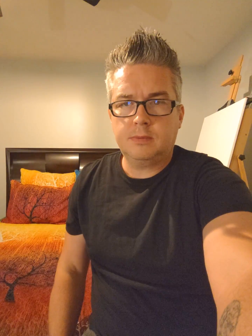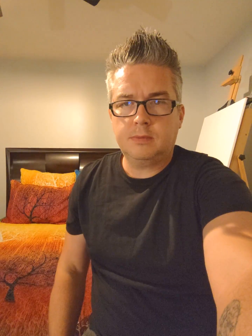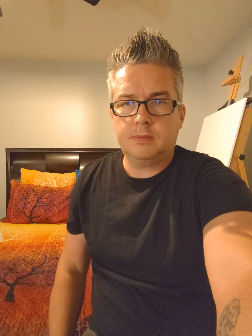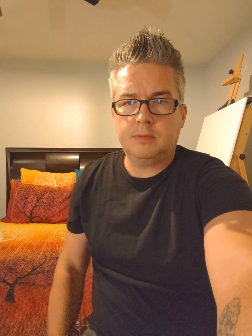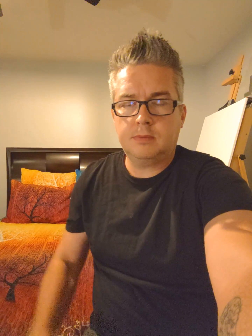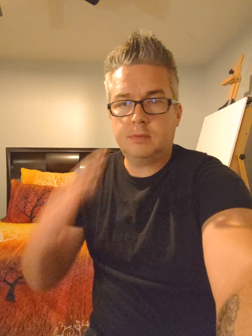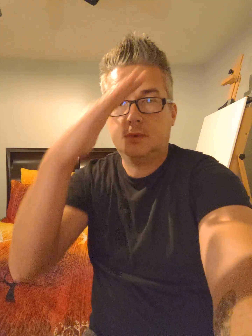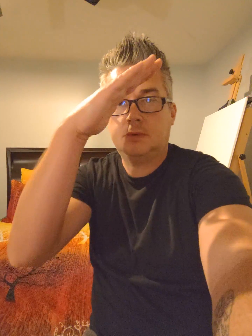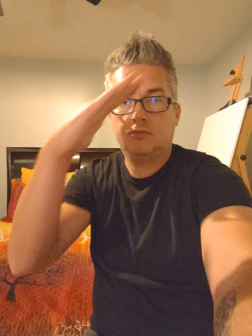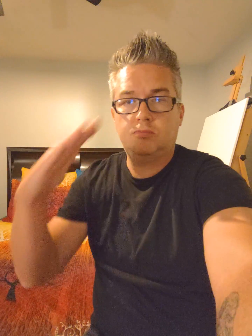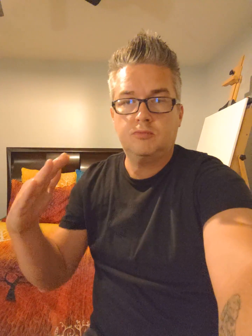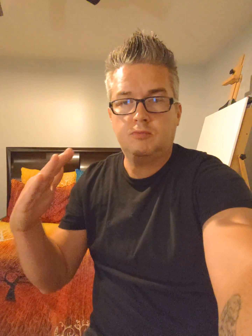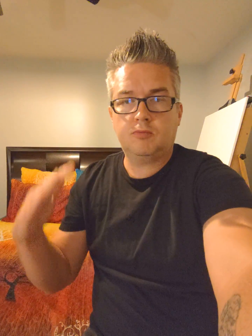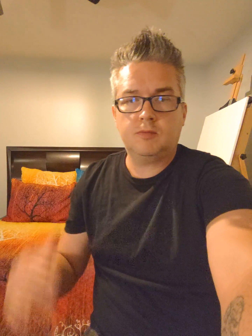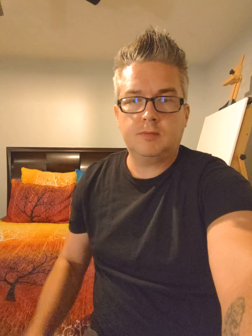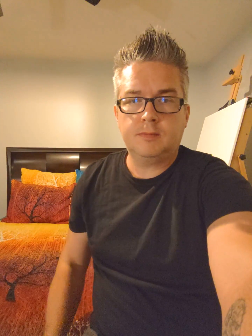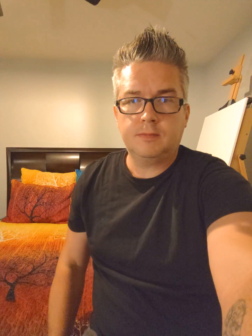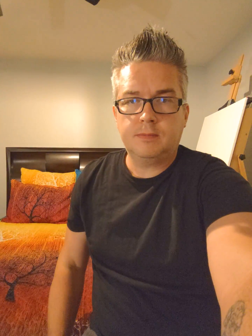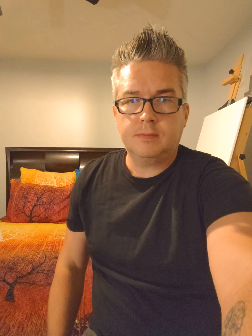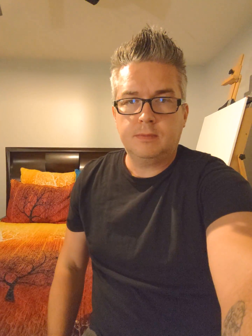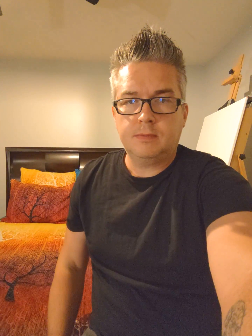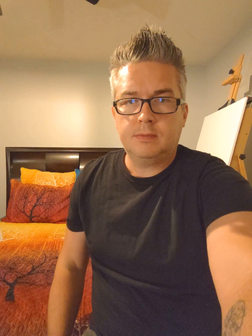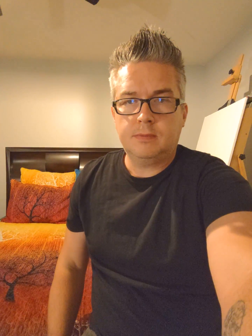roof